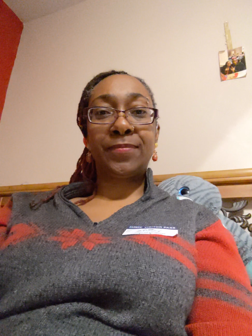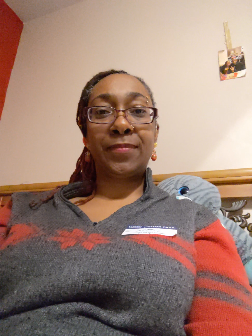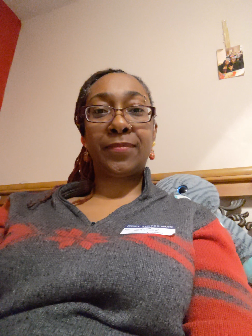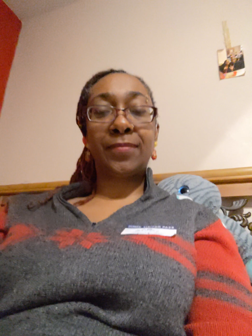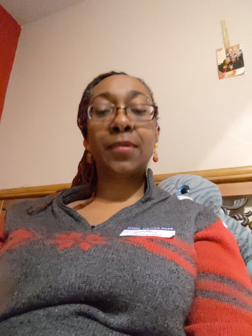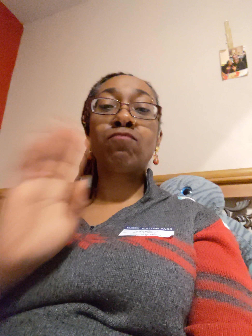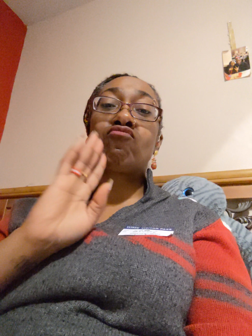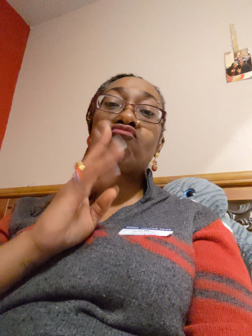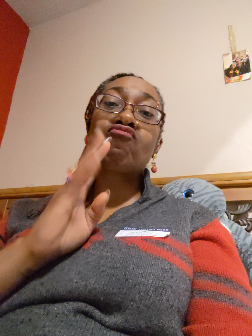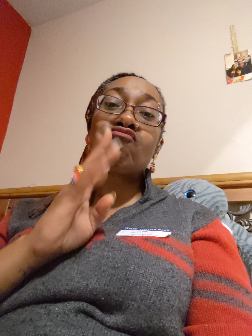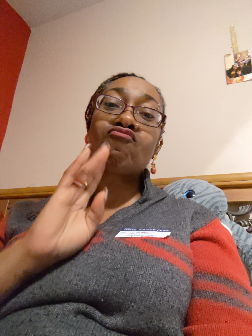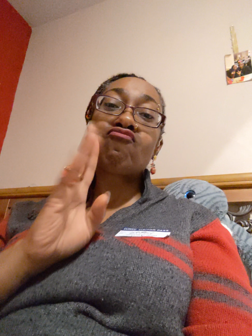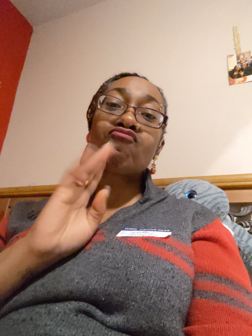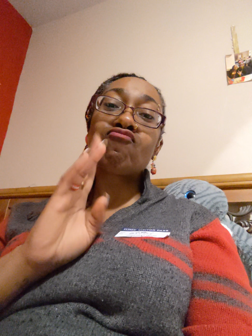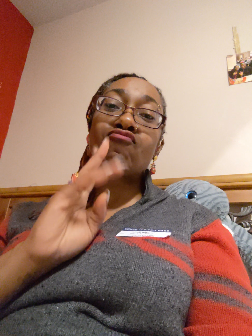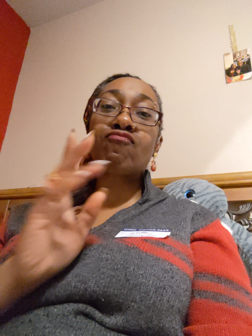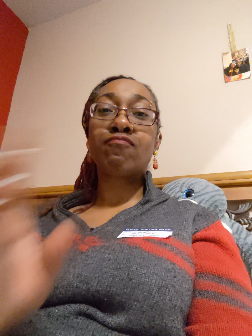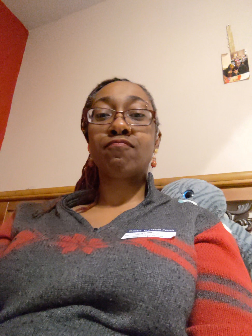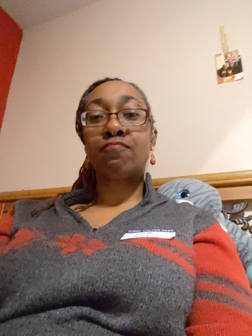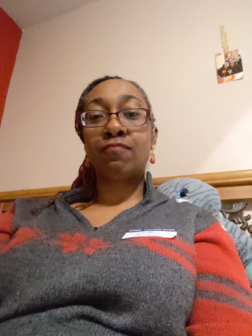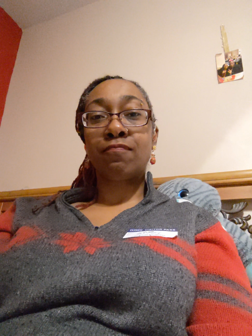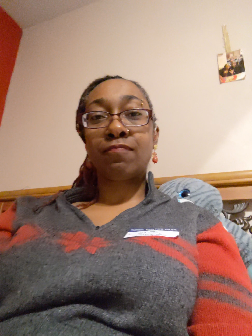talk